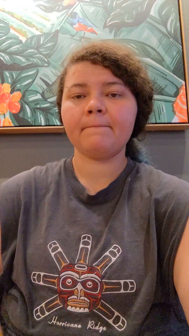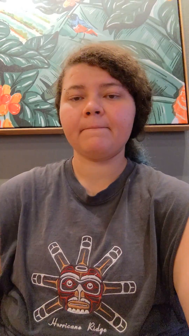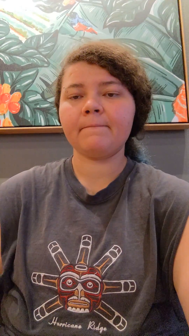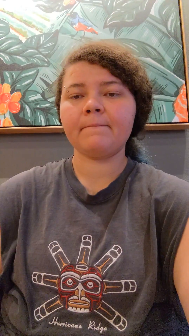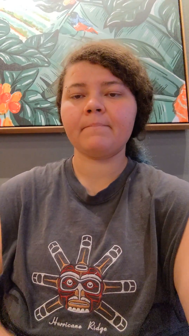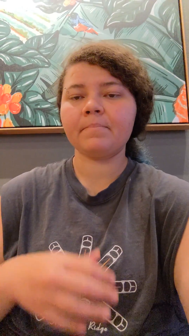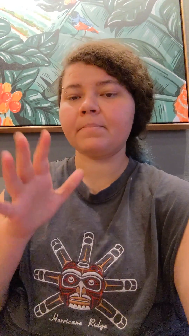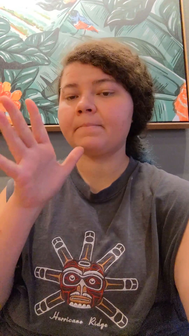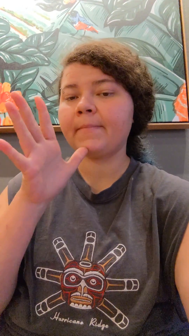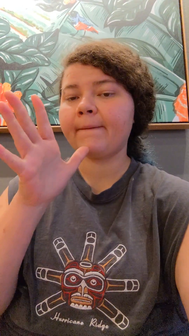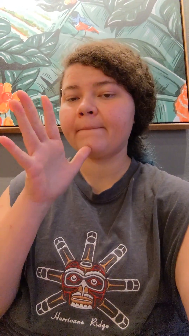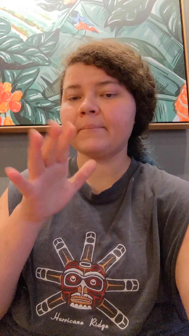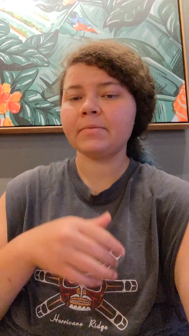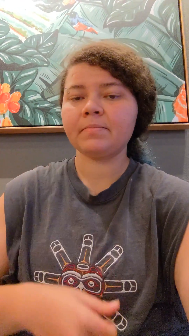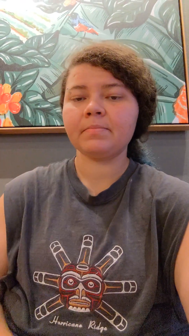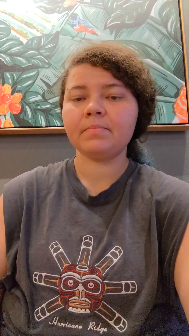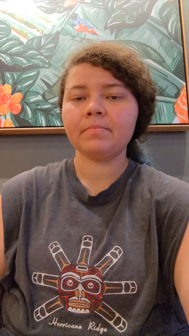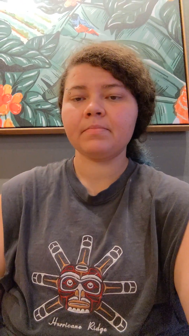mommy